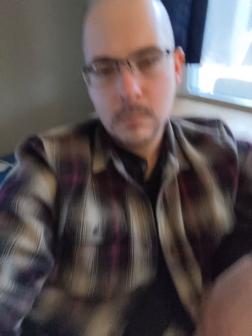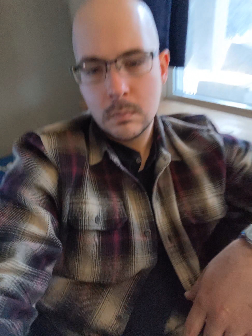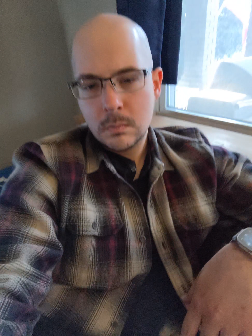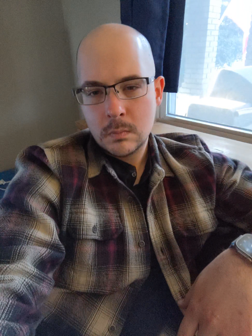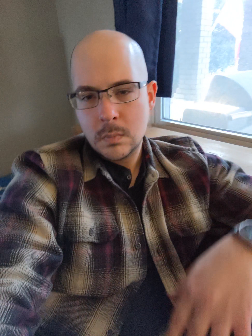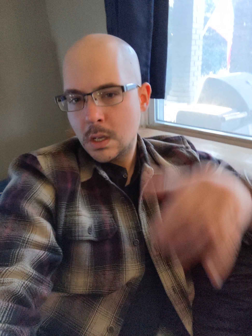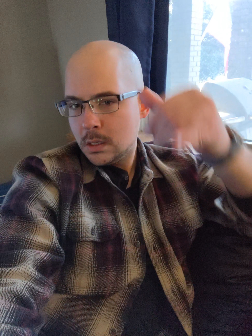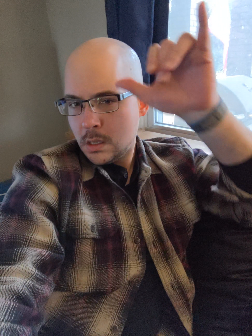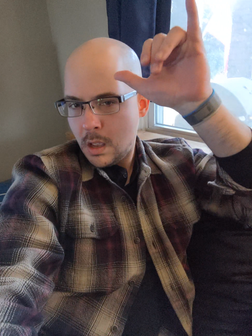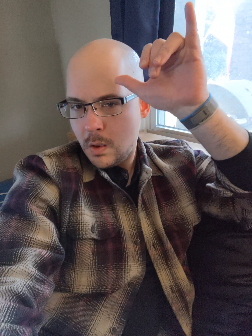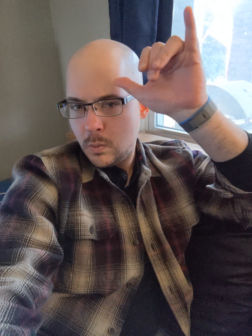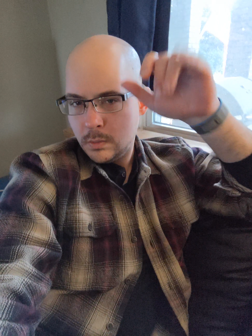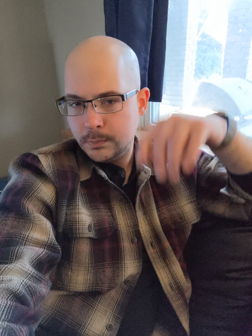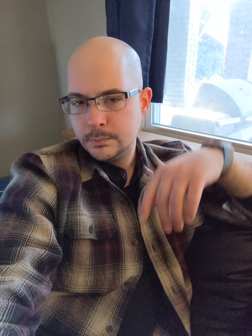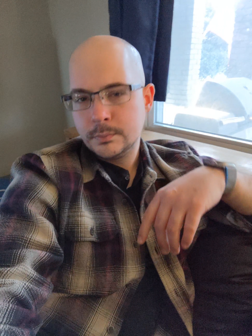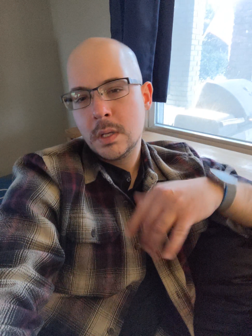cow